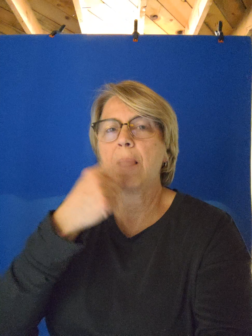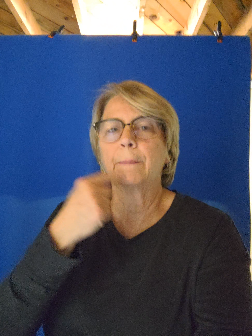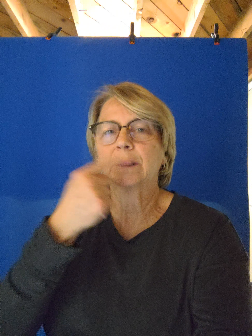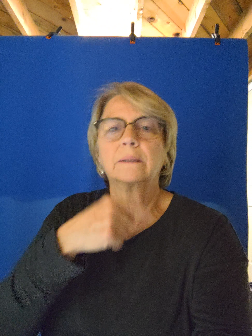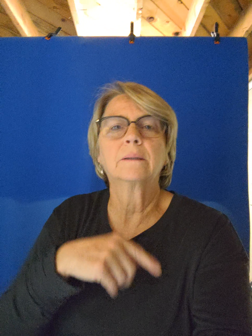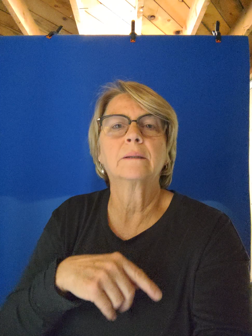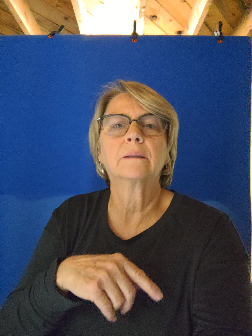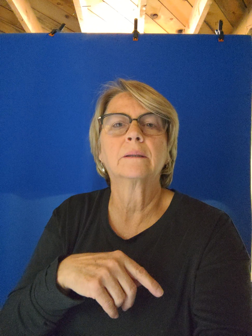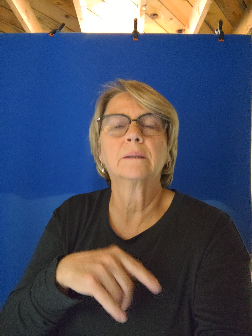lips